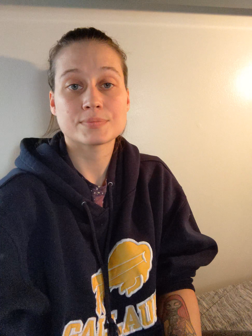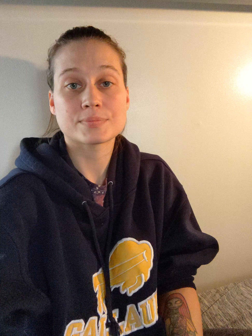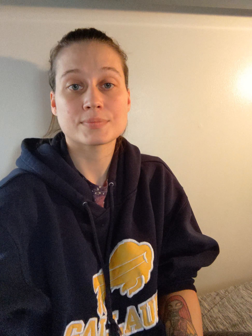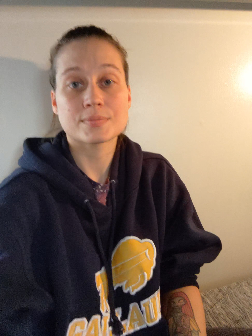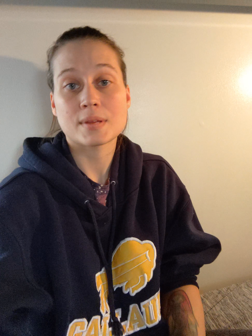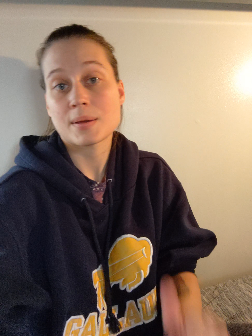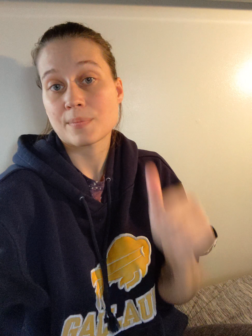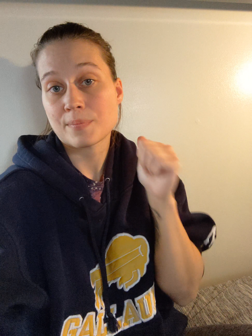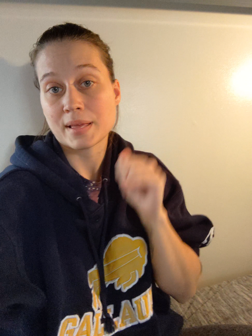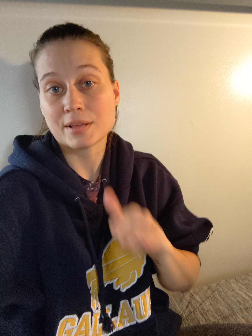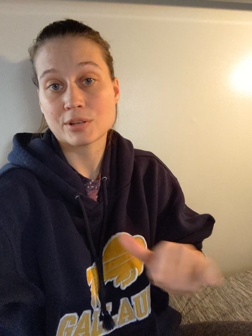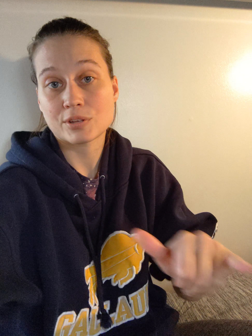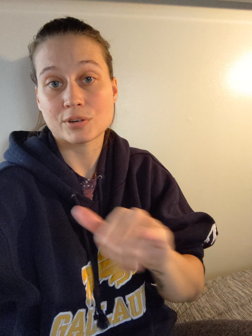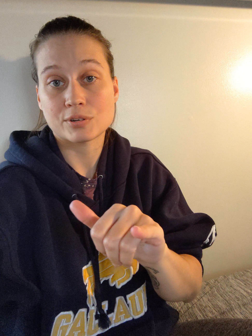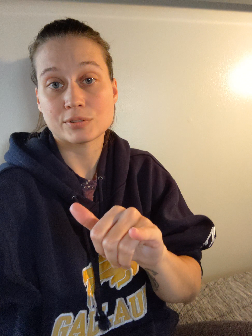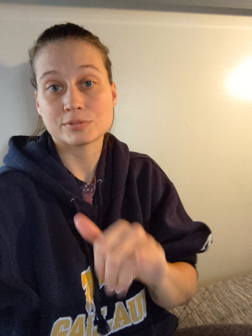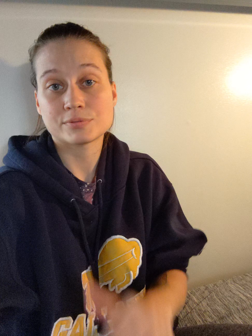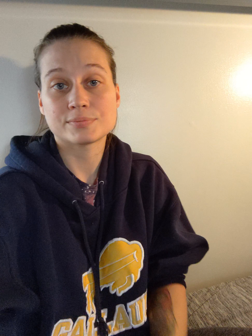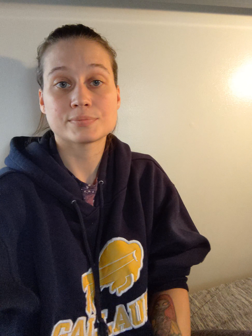backyard